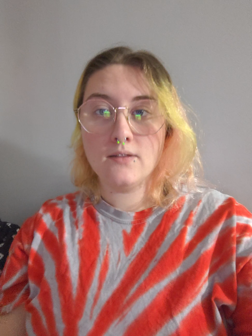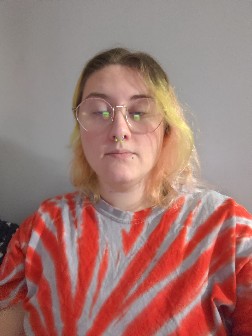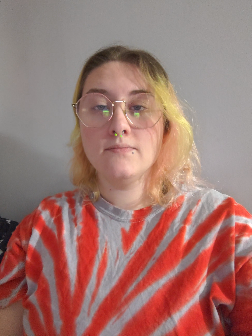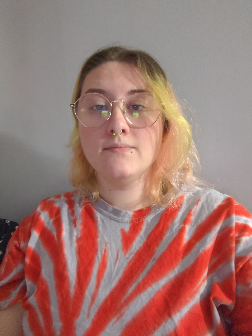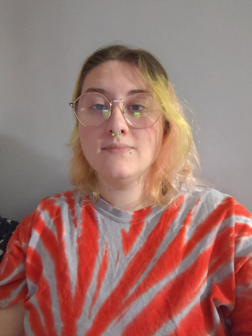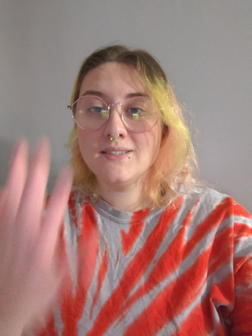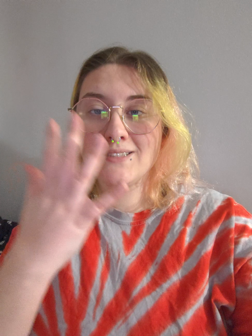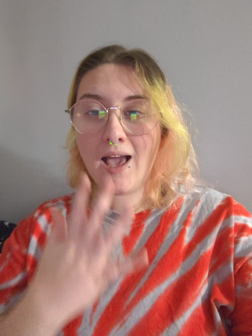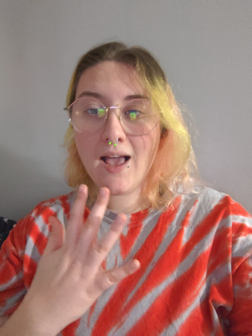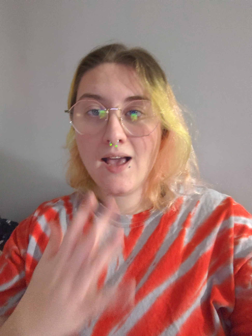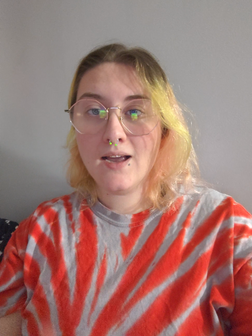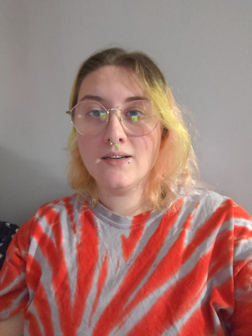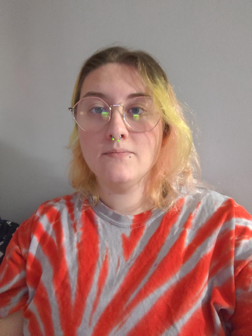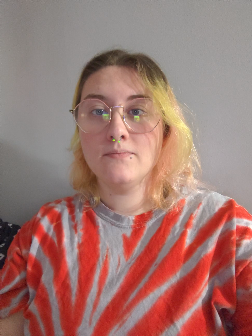sad